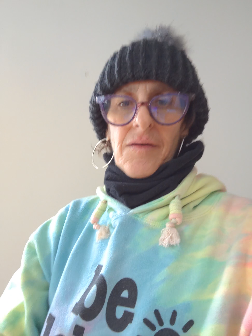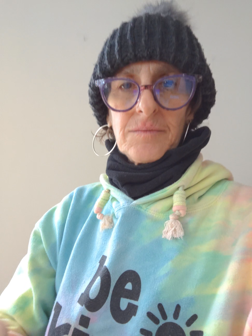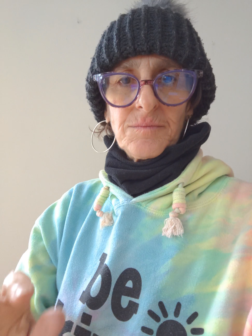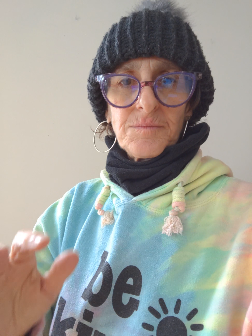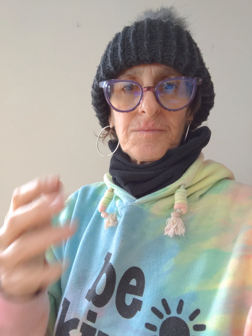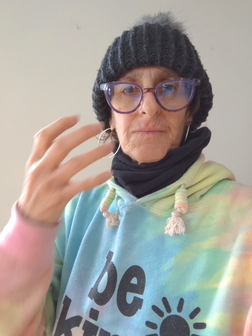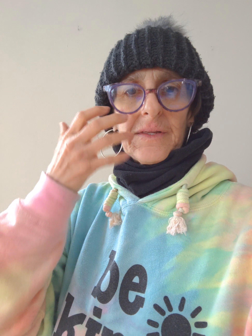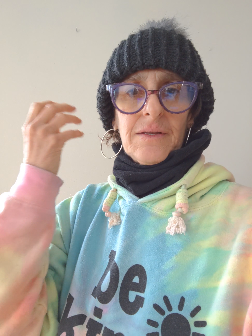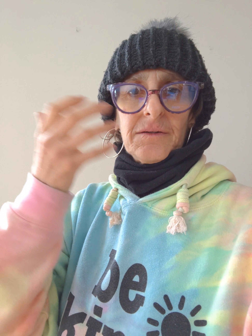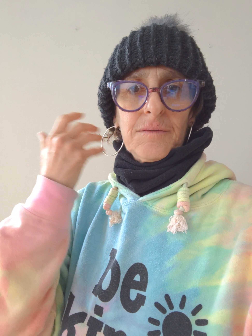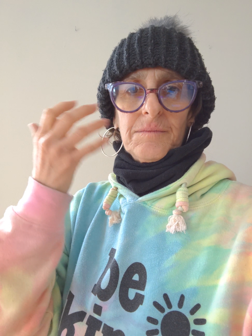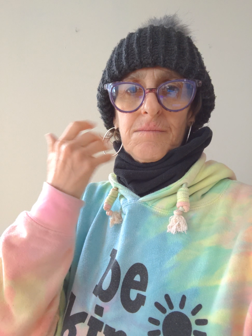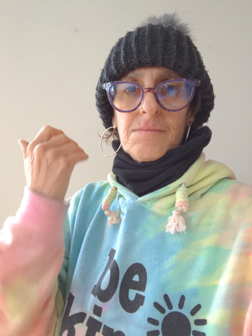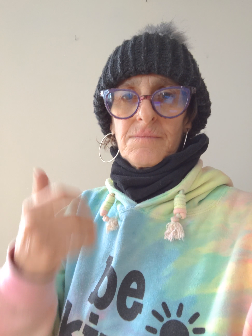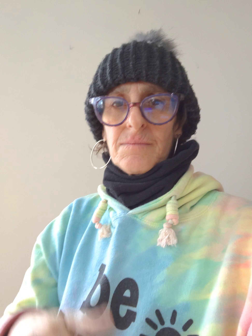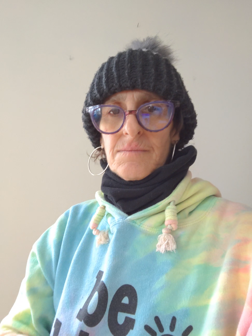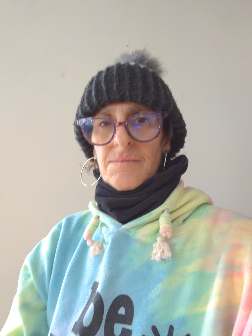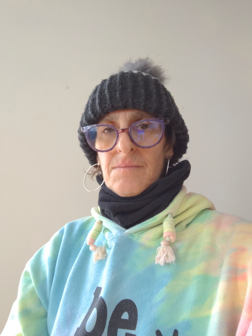tiger